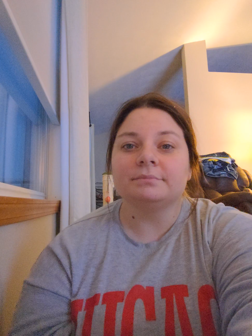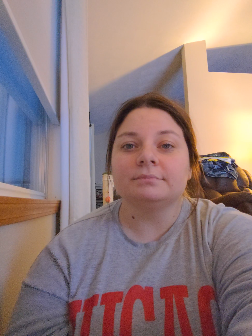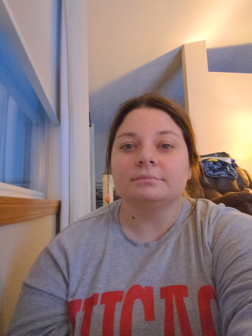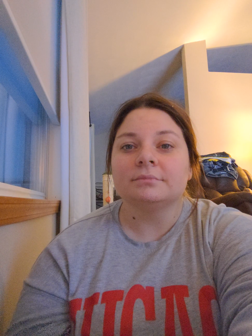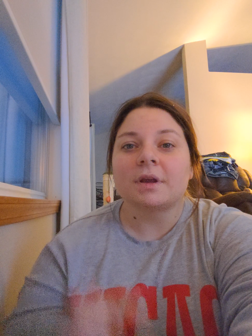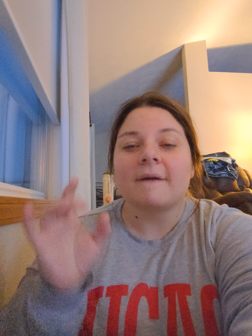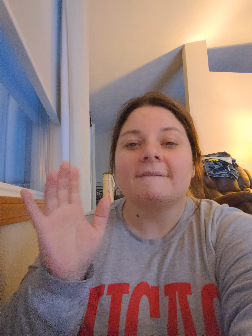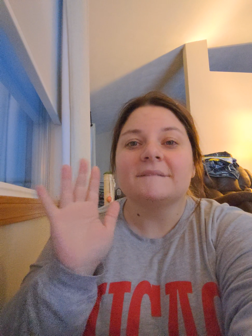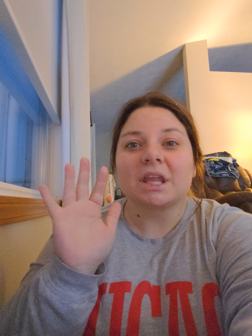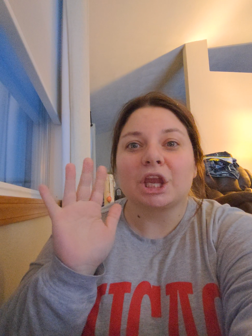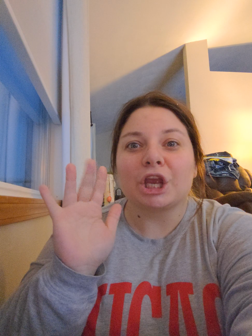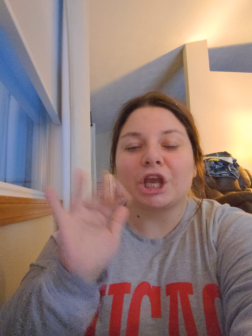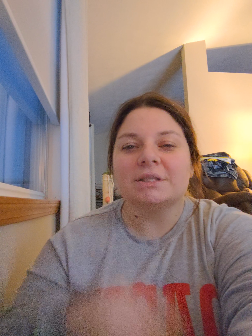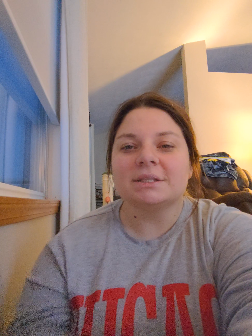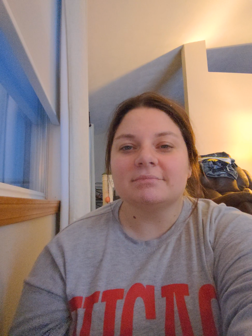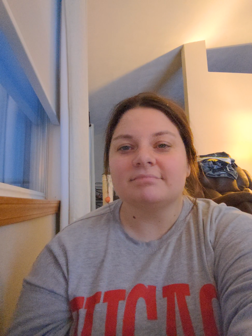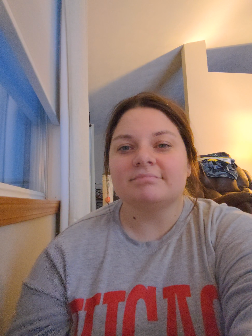finger